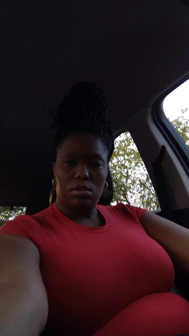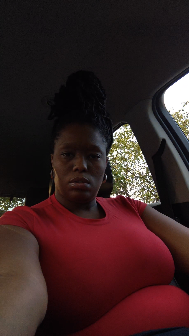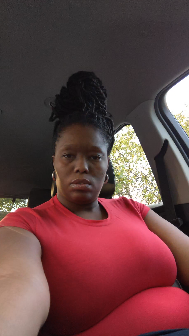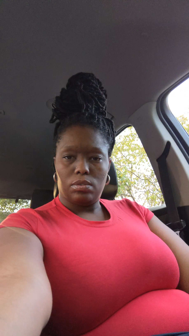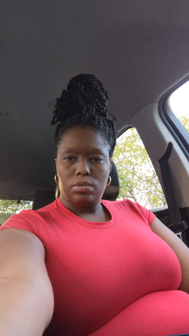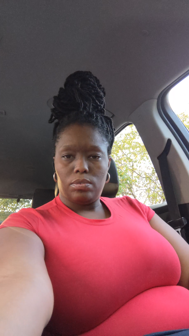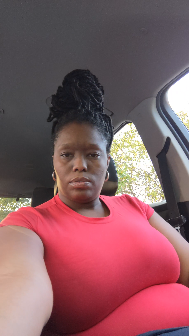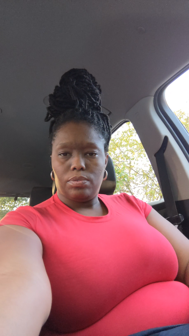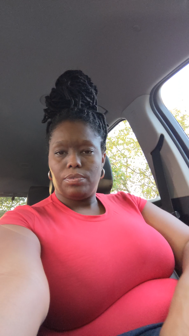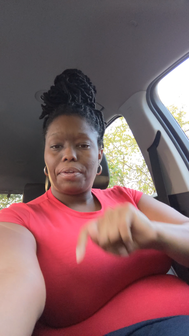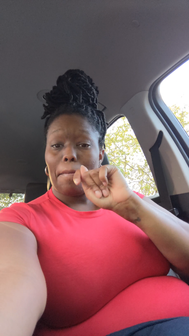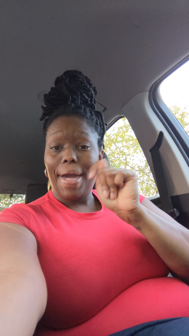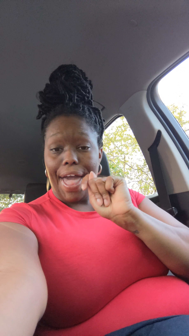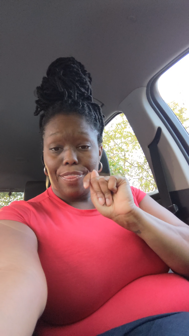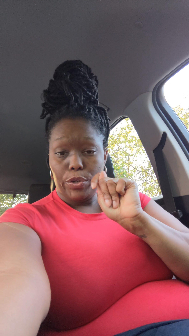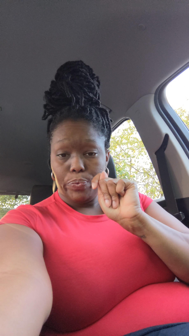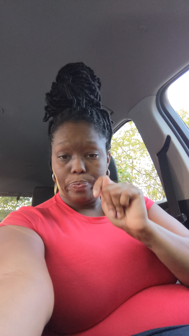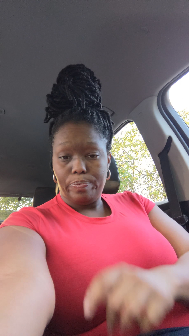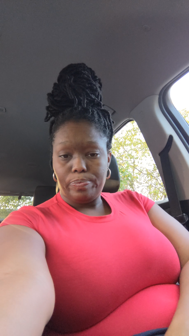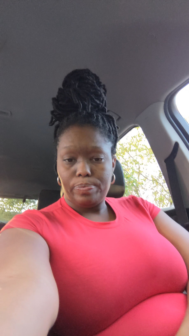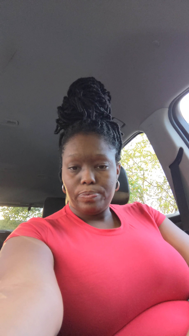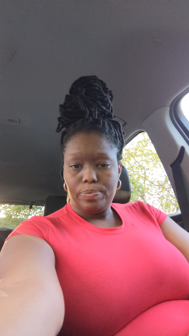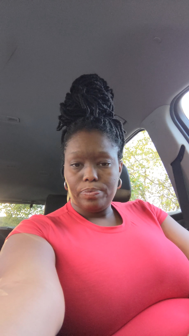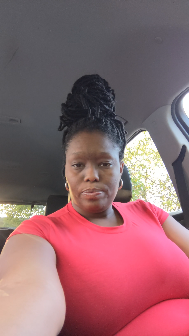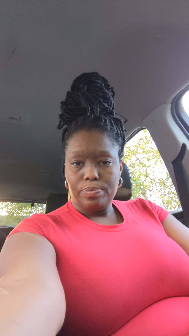bathroom